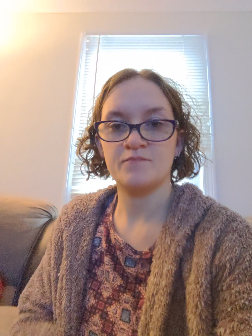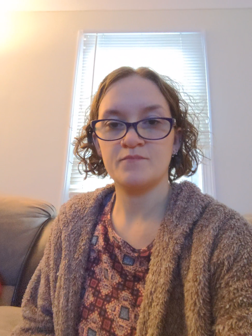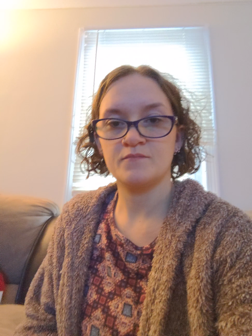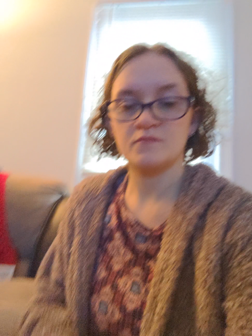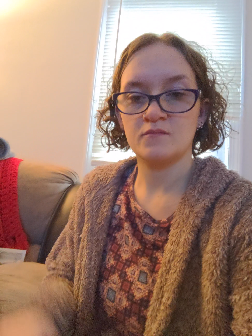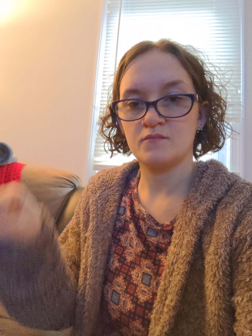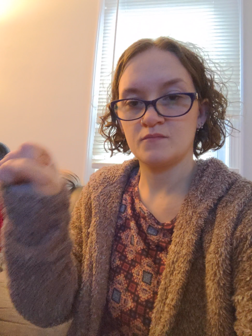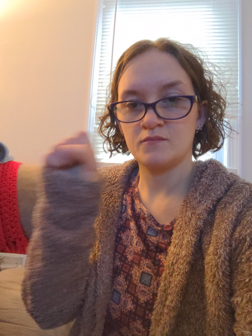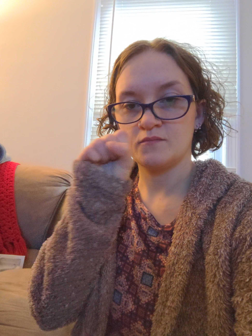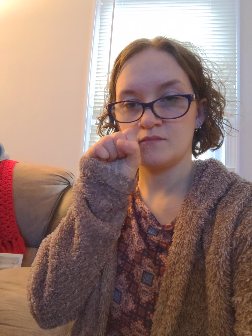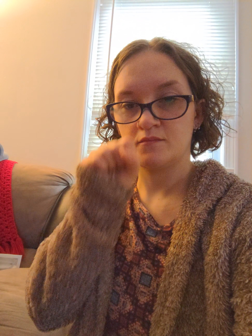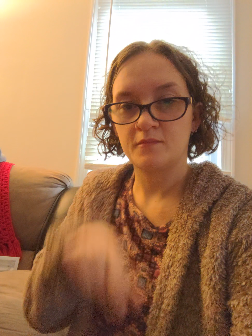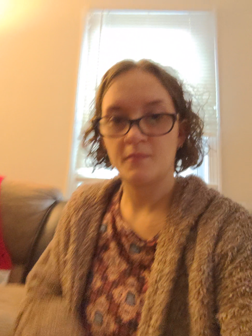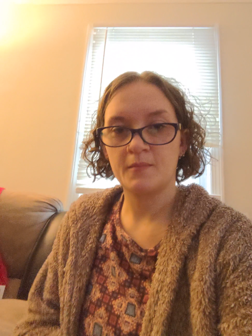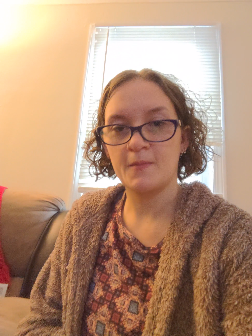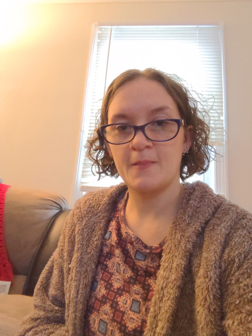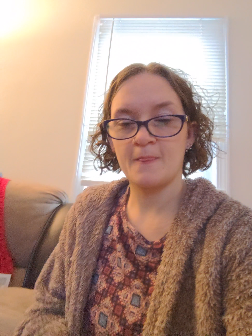carrot